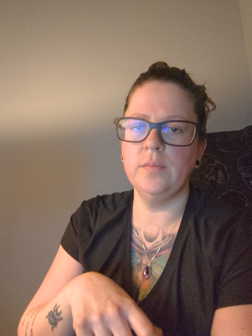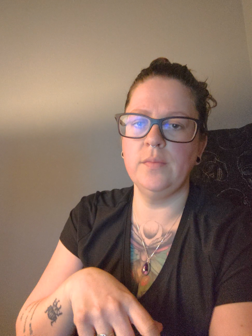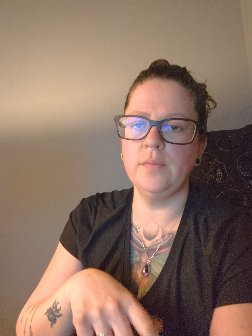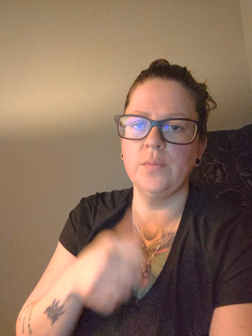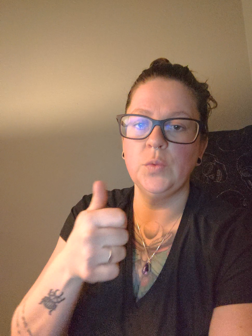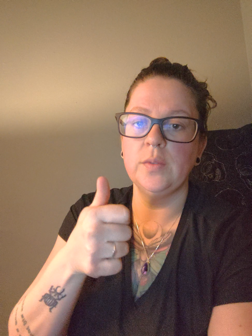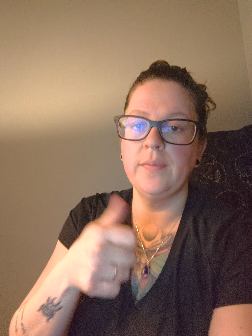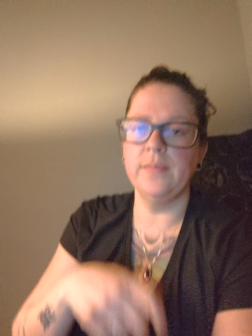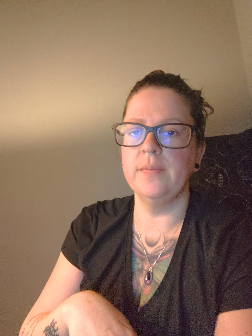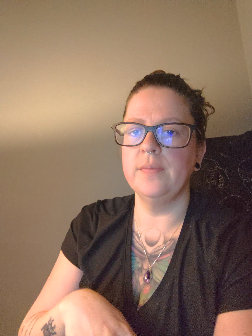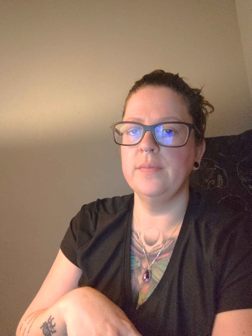yourself